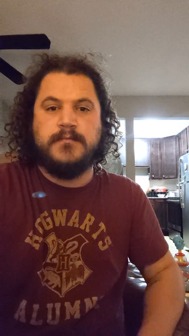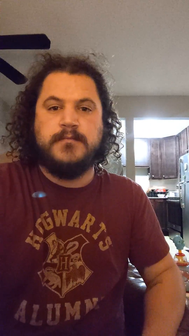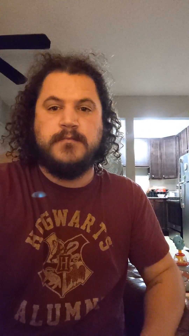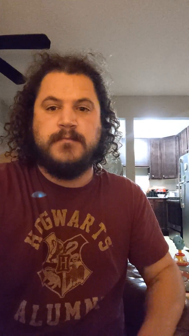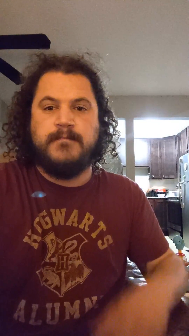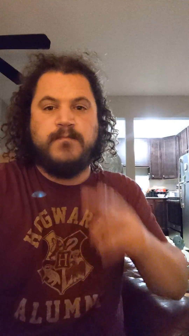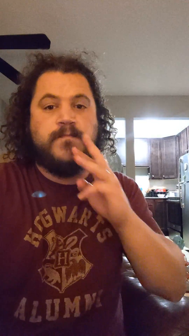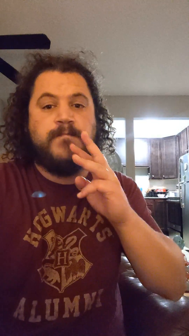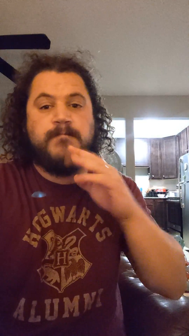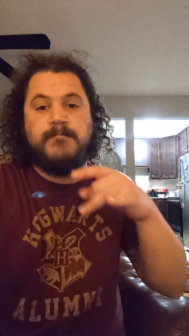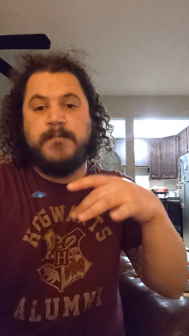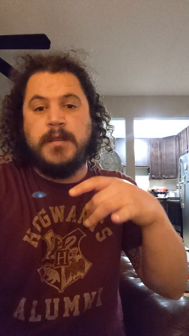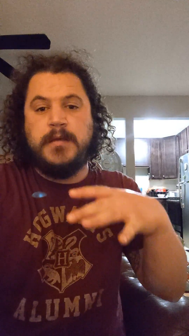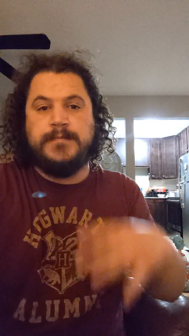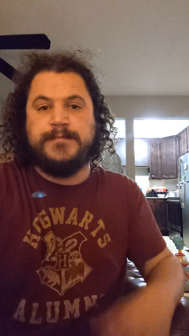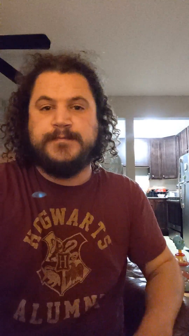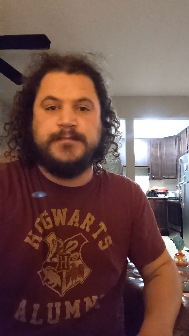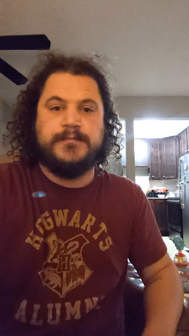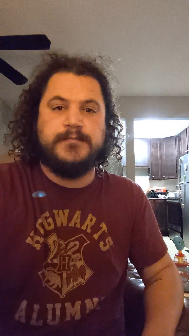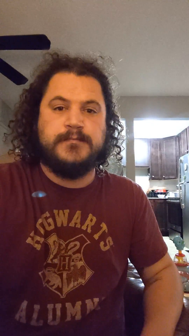melon